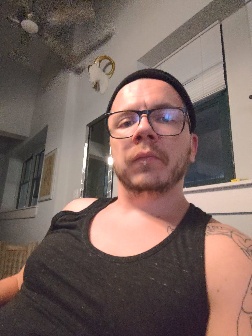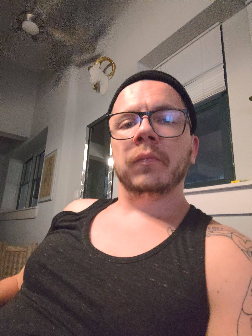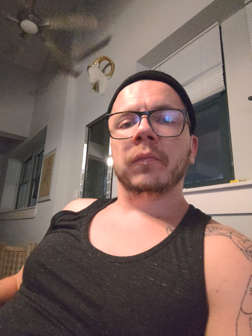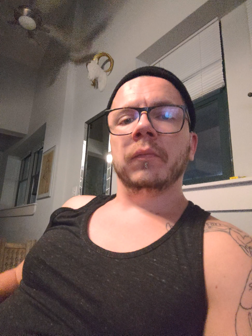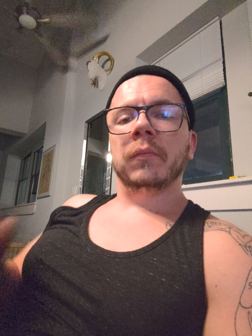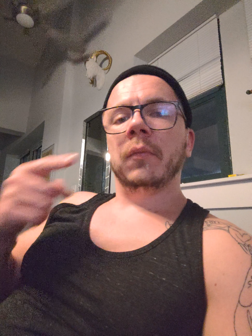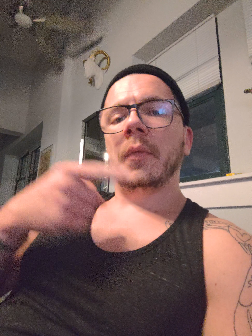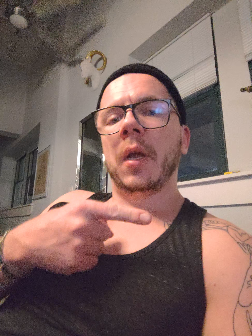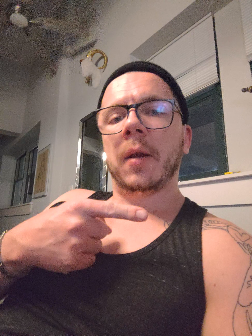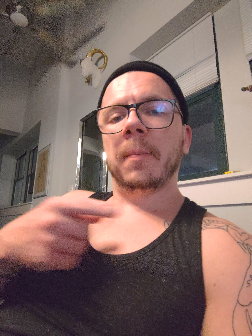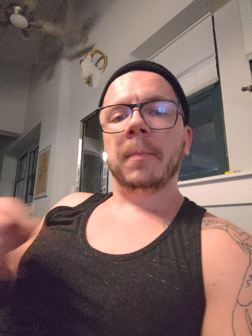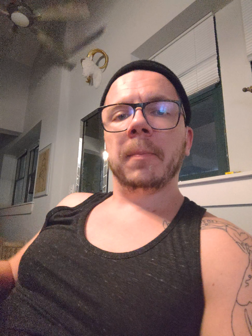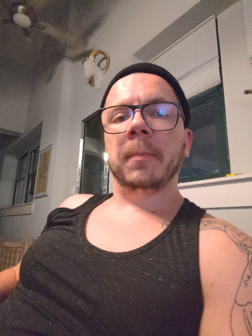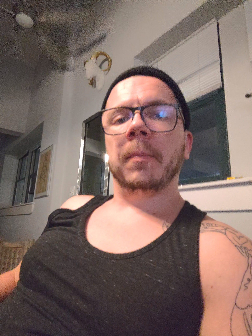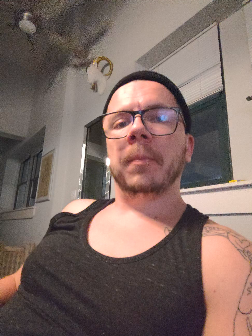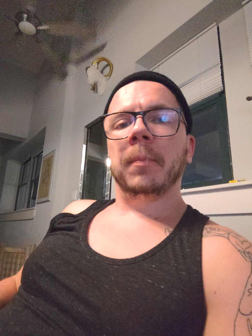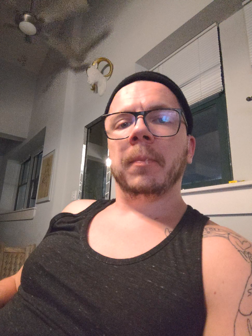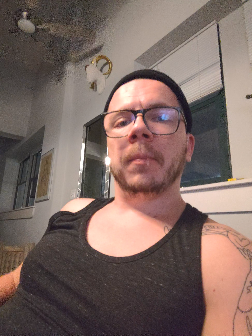he/she/it